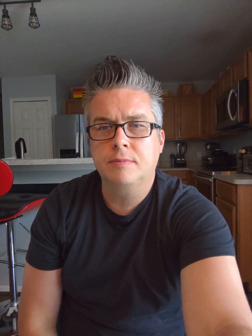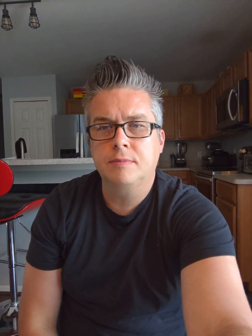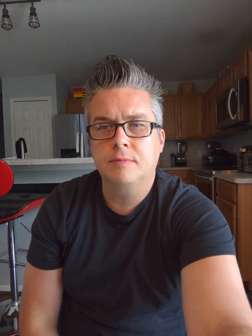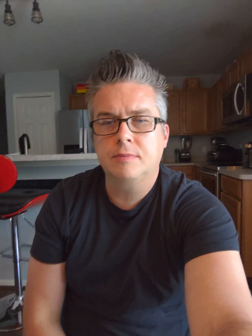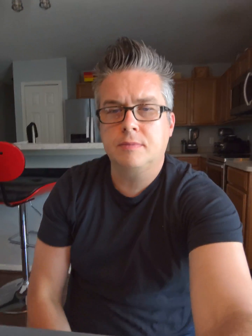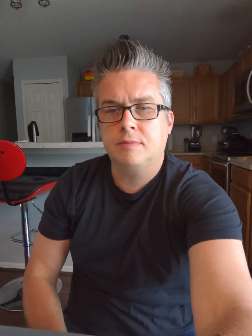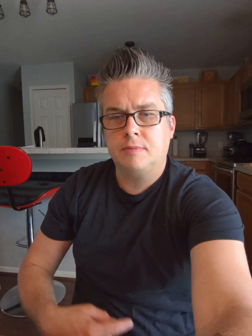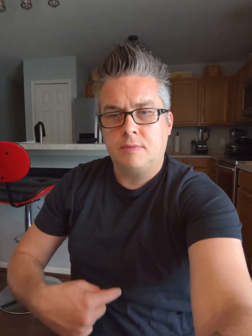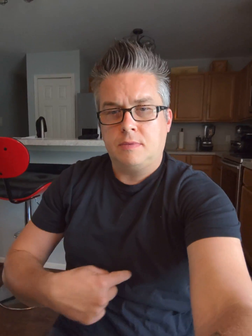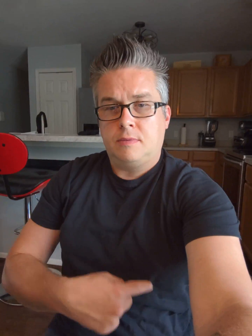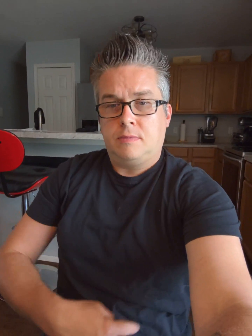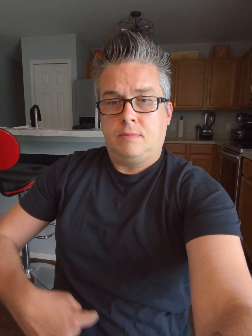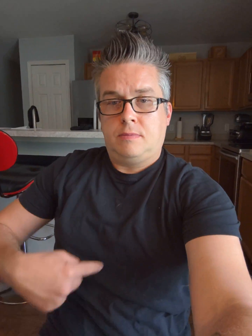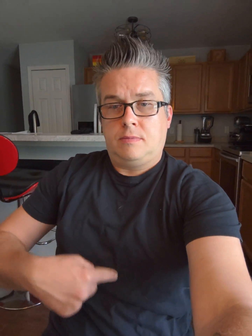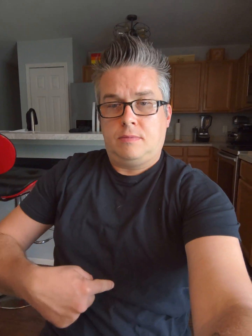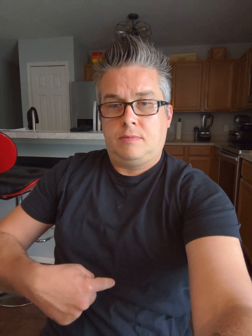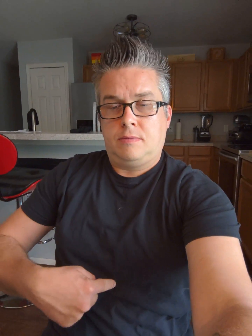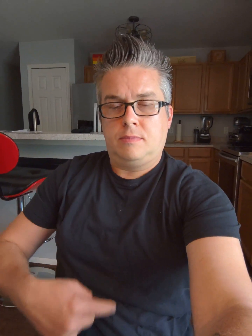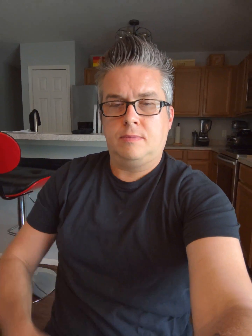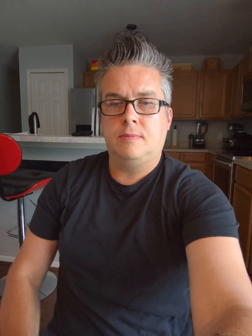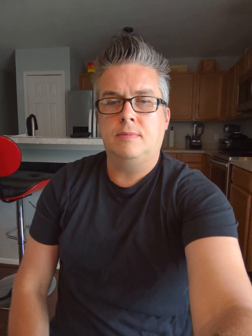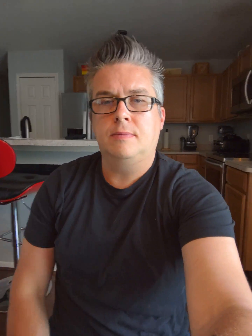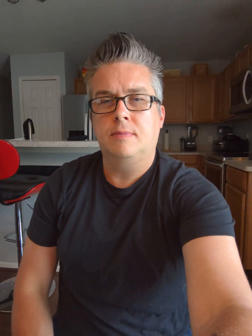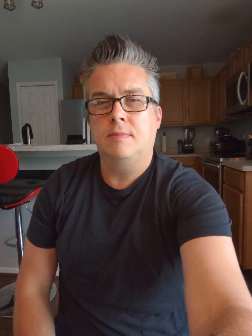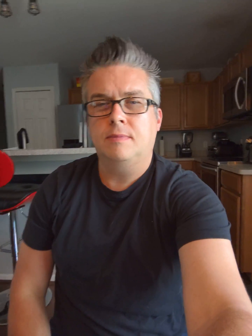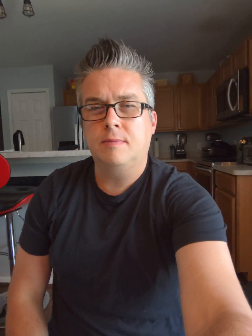belly button